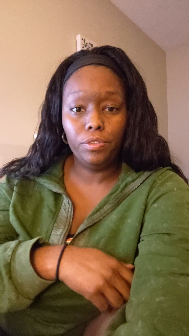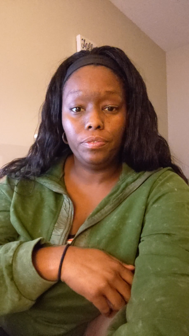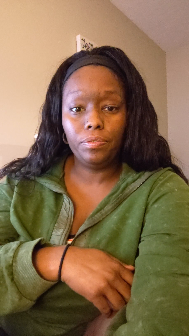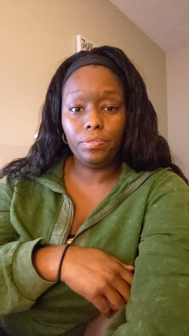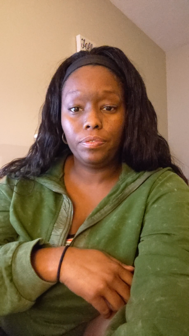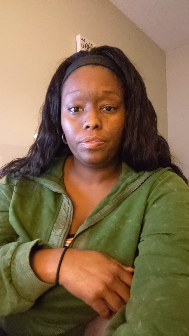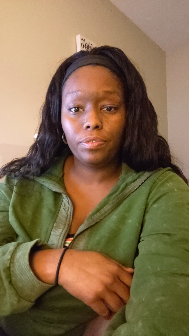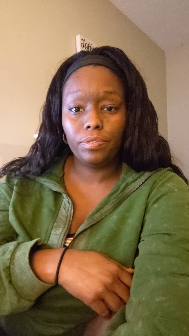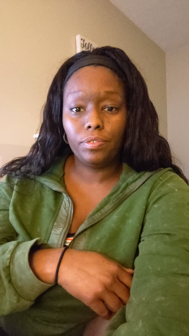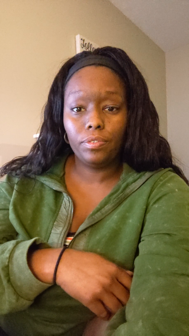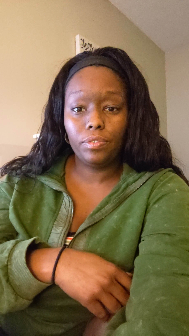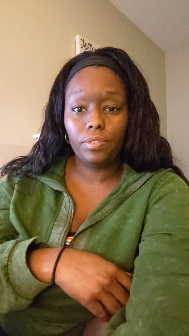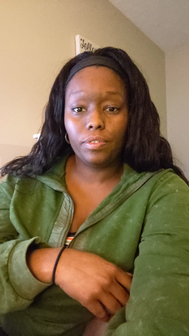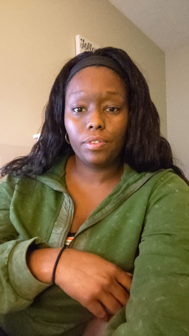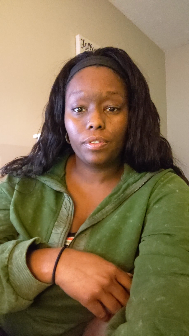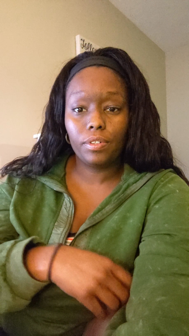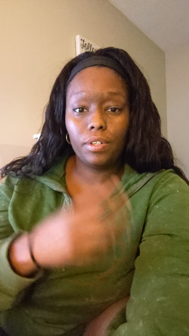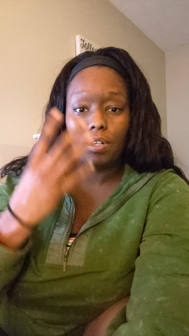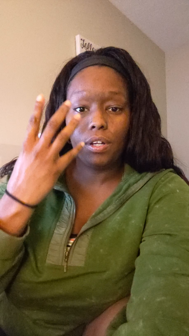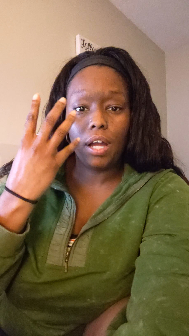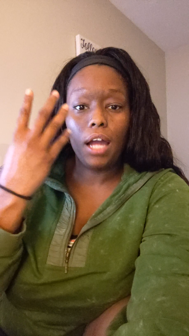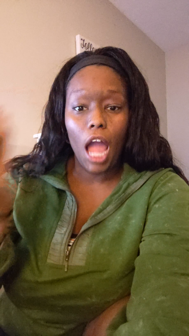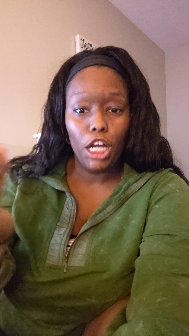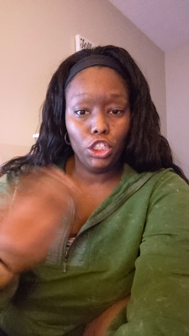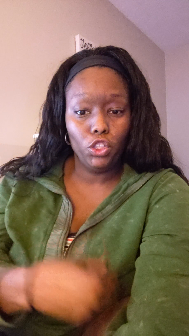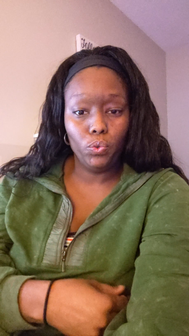got to